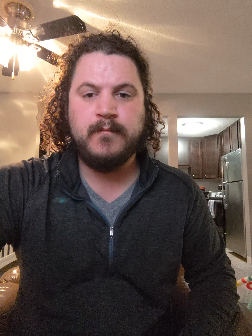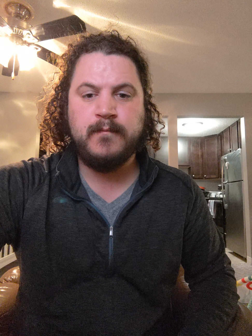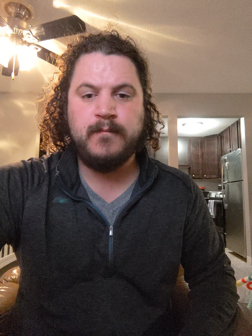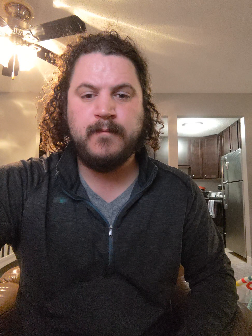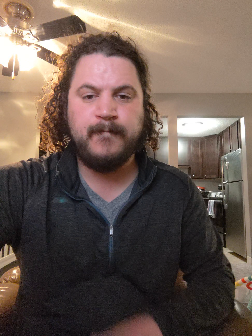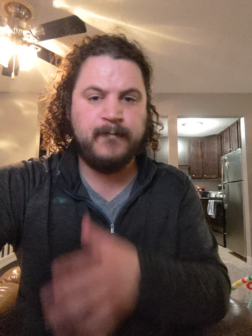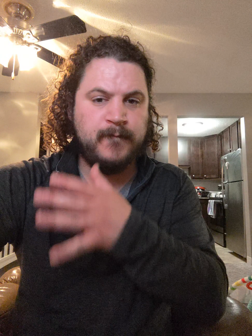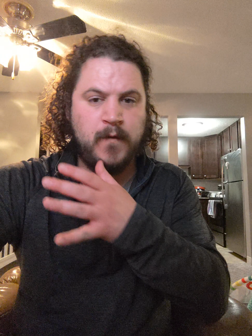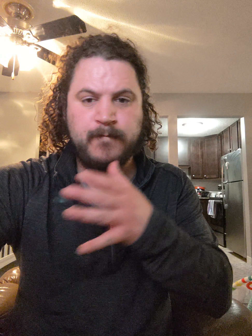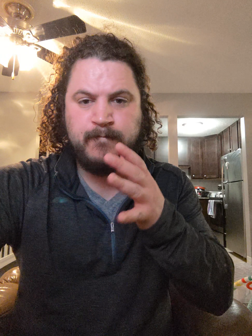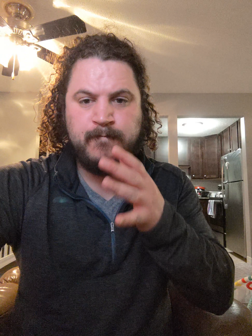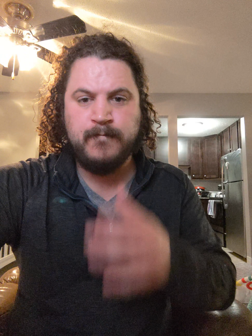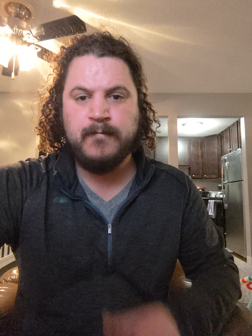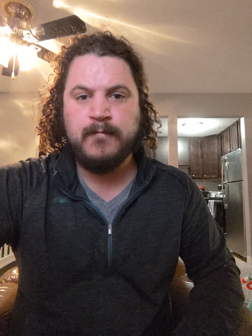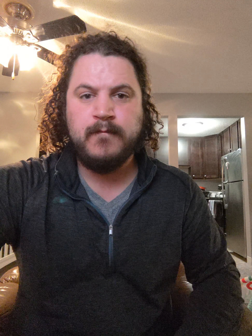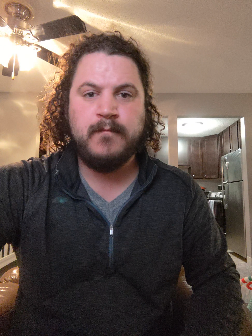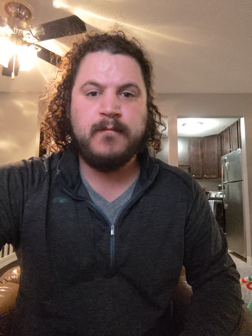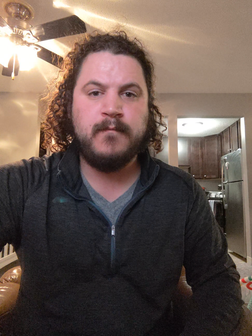farm